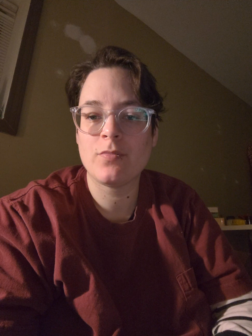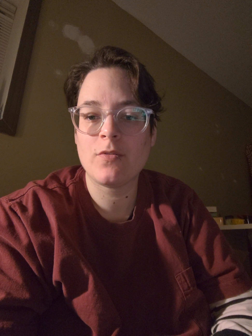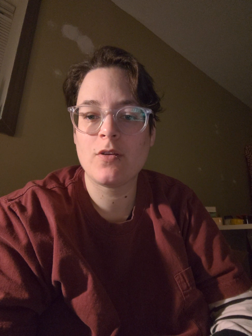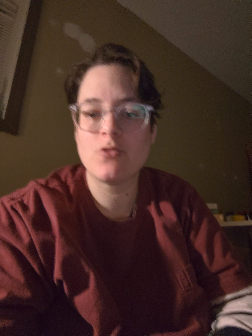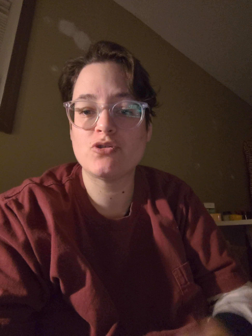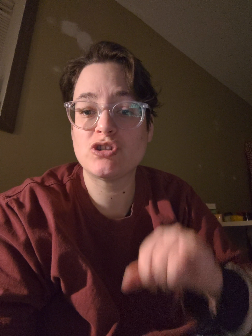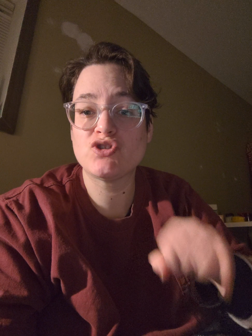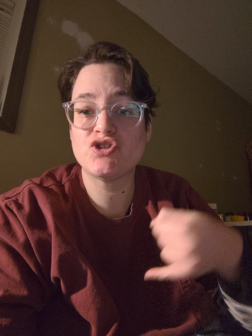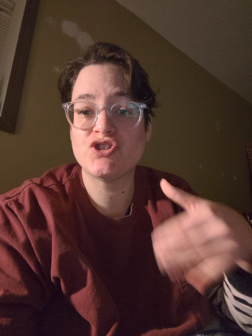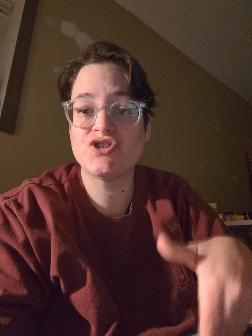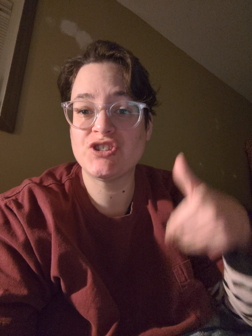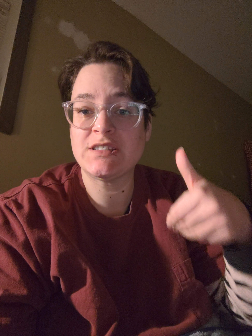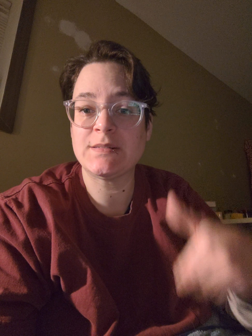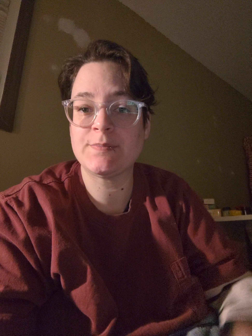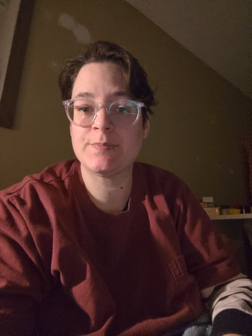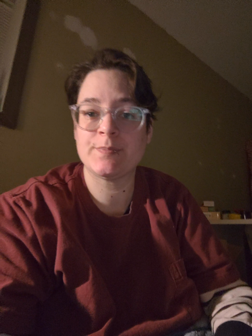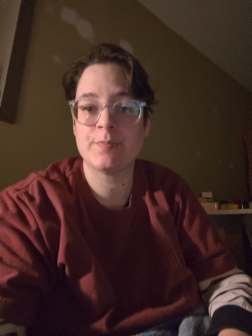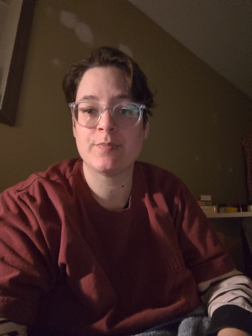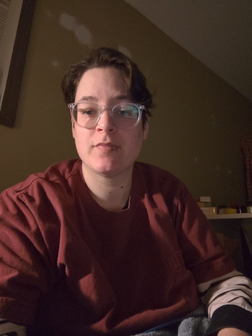jeans